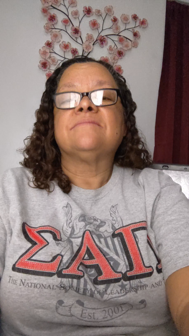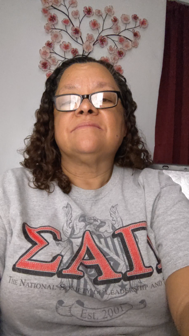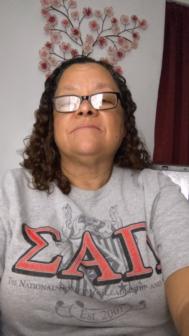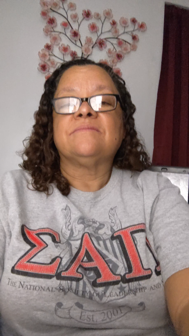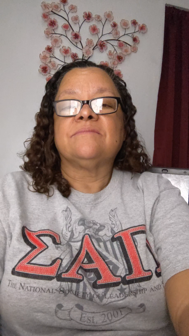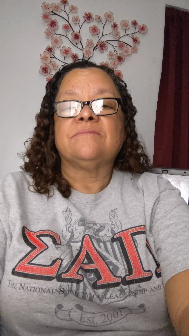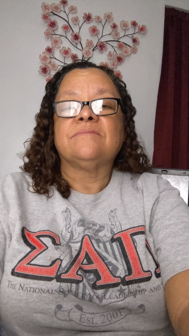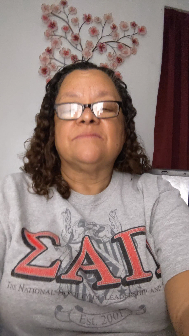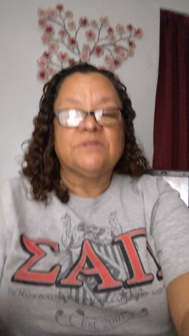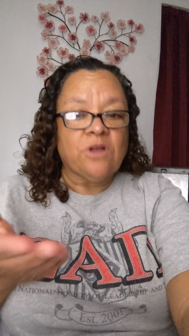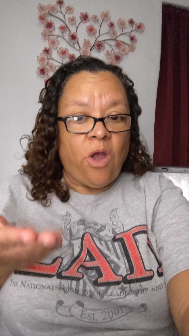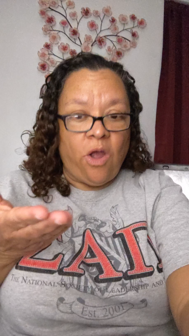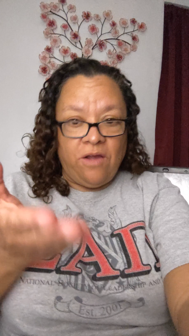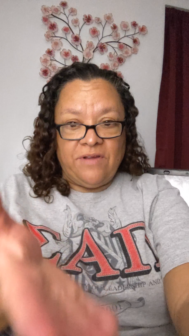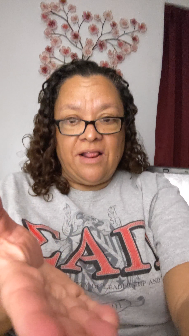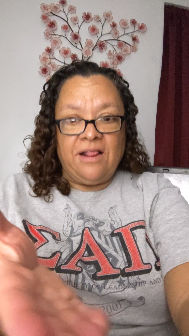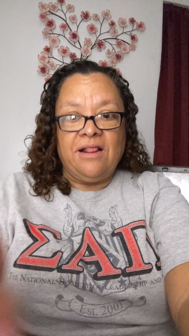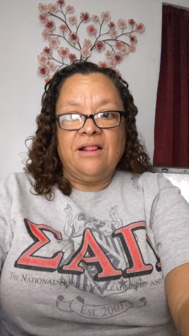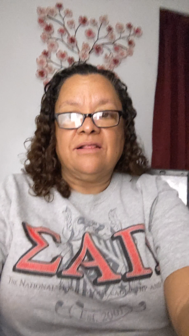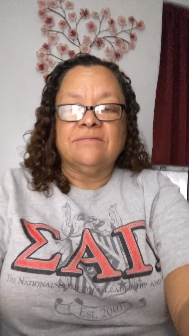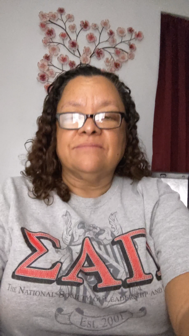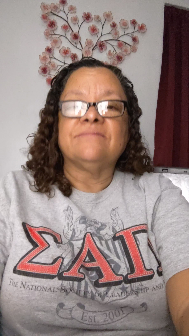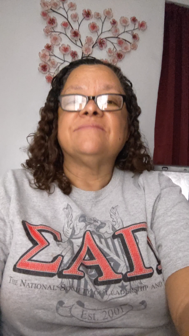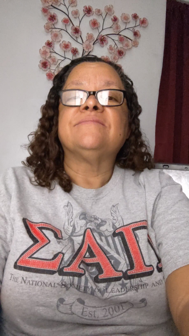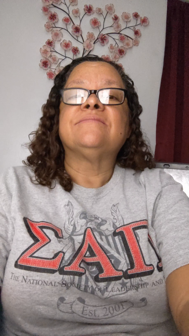oven